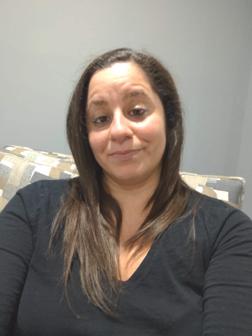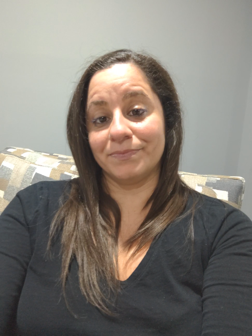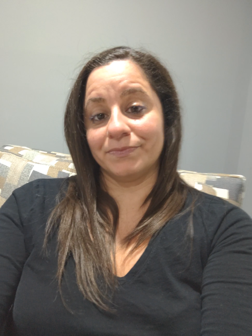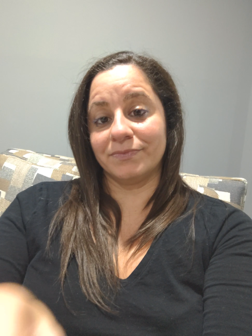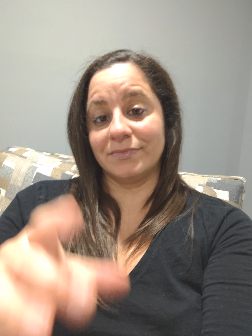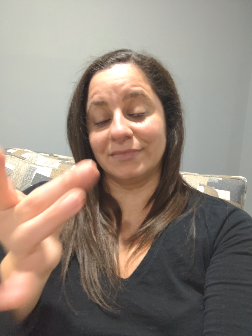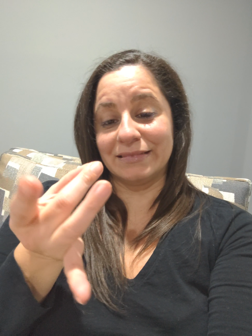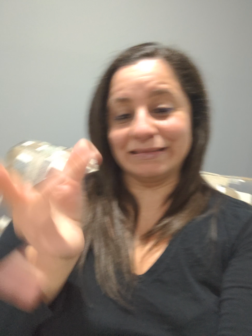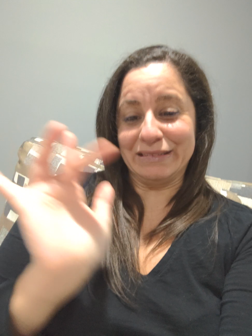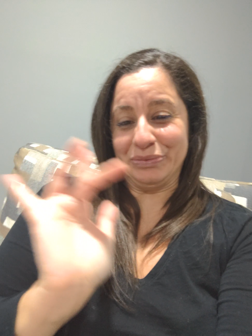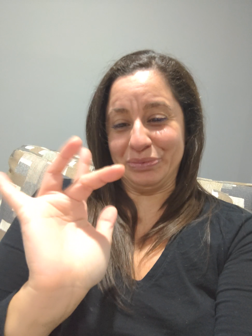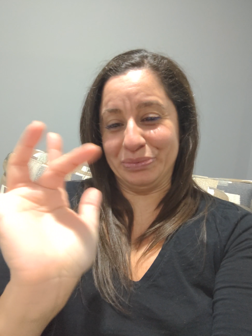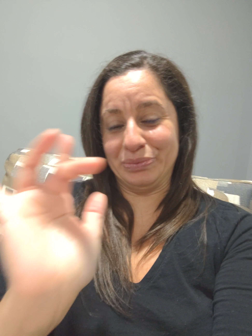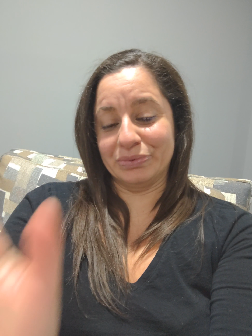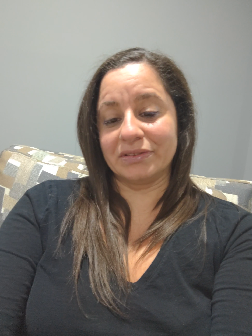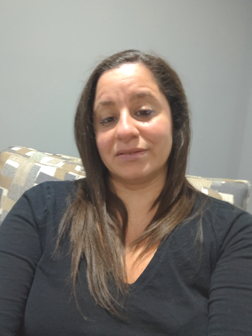yucky